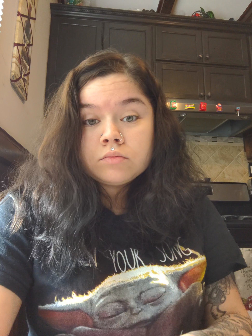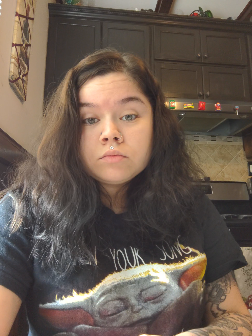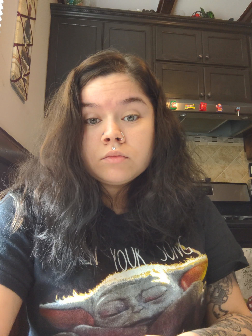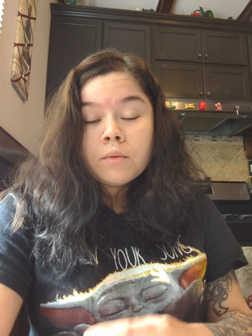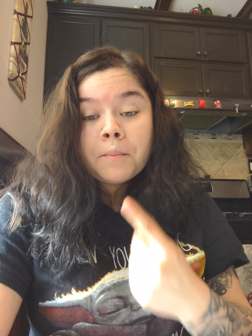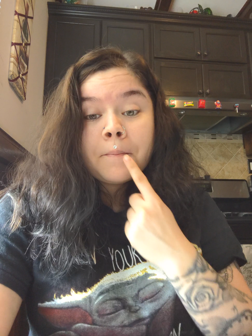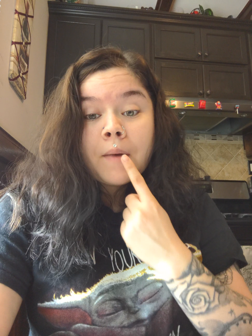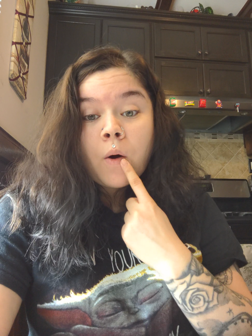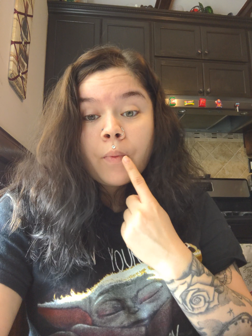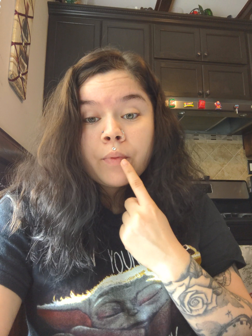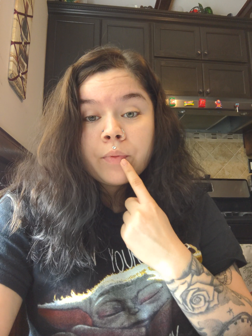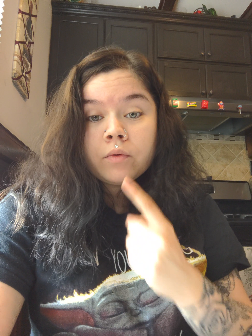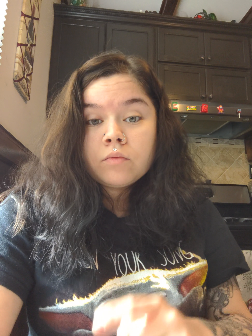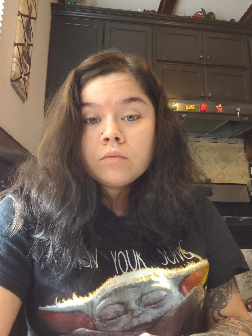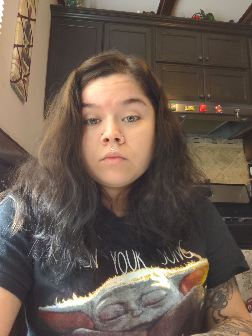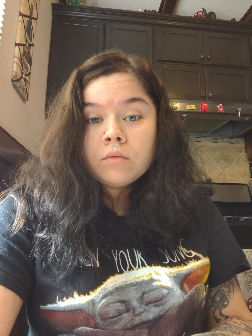mouth